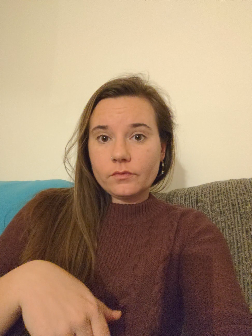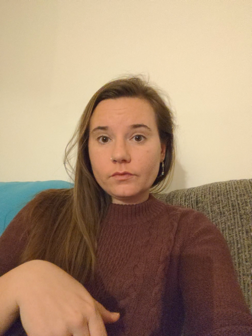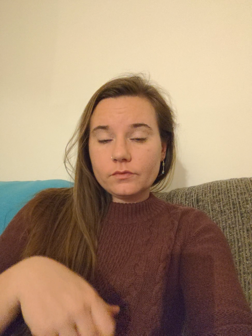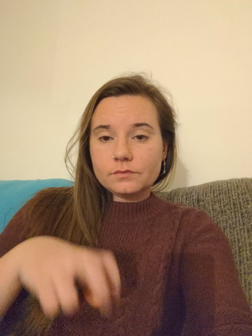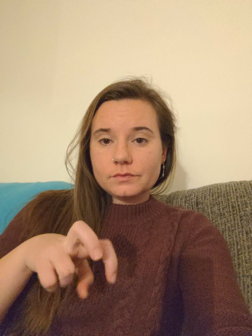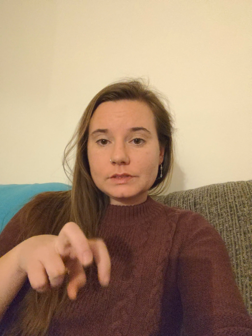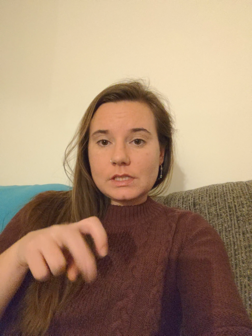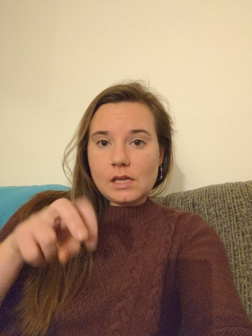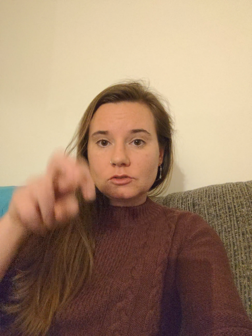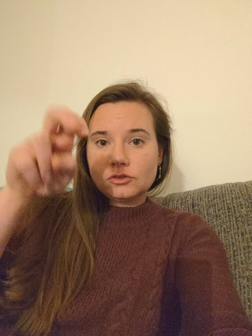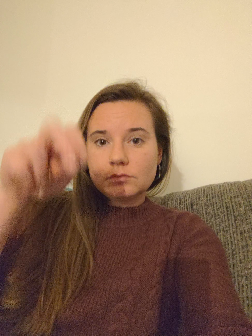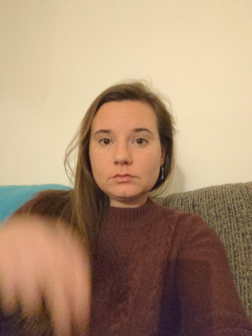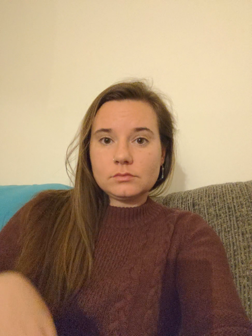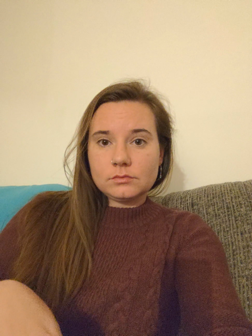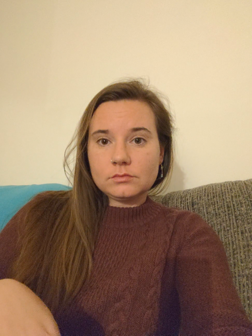stairs